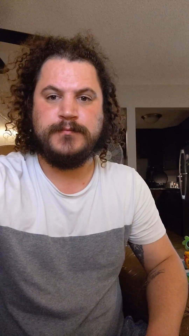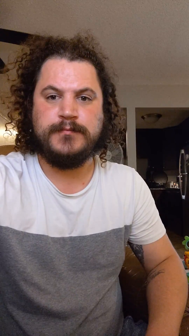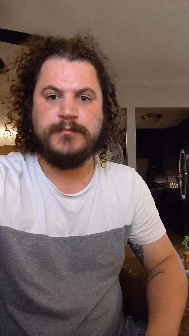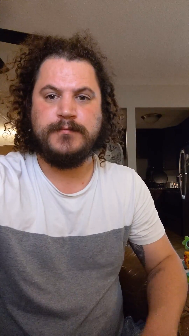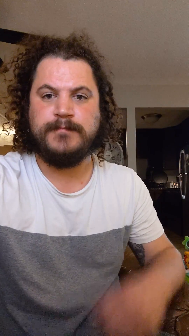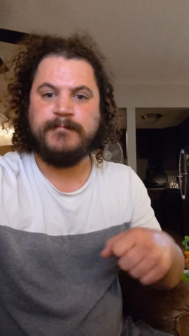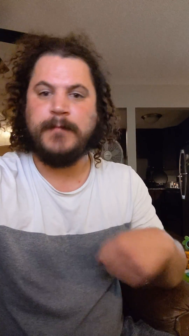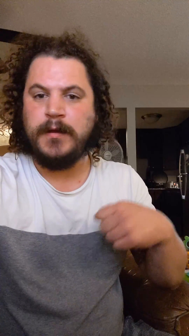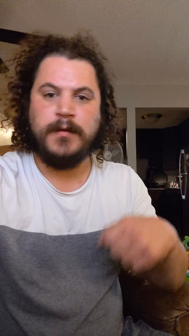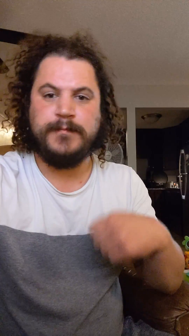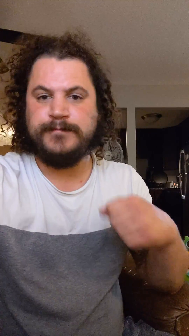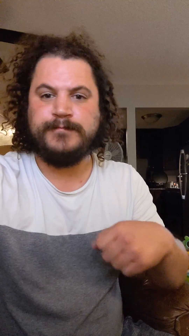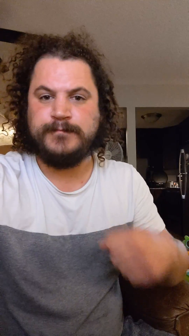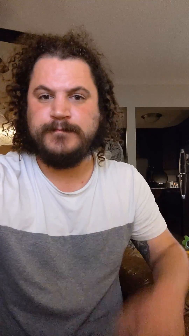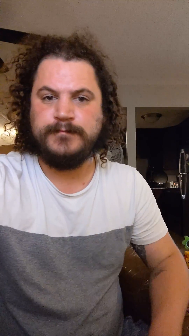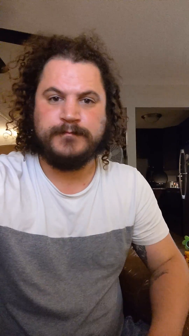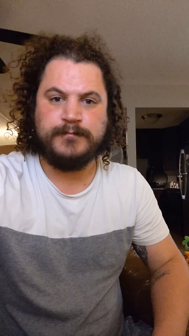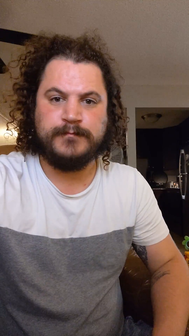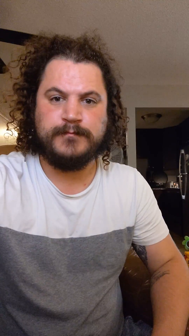bicycle